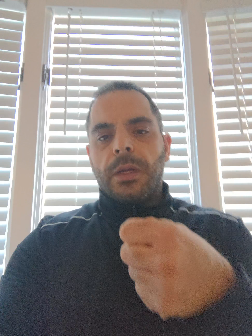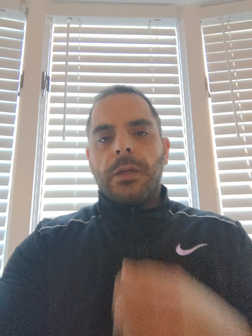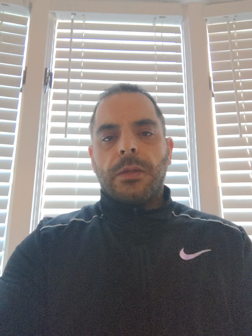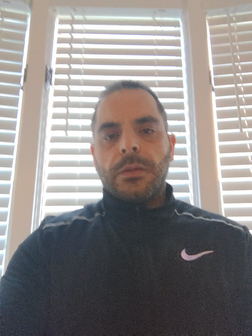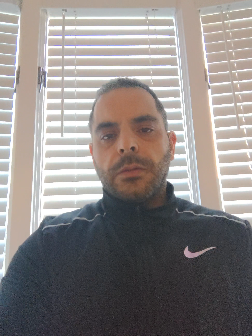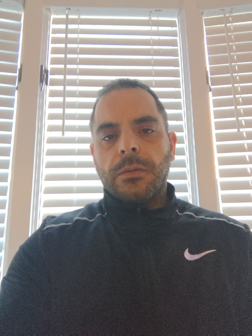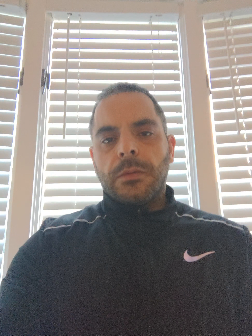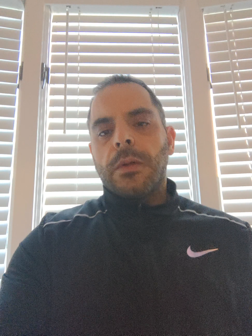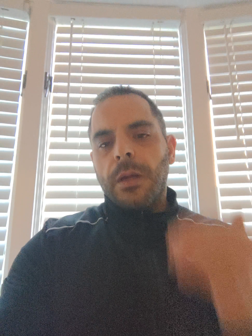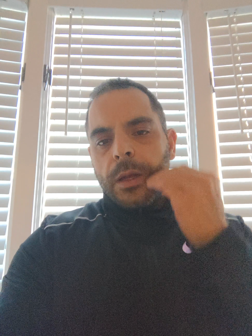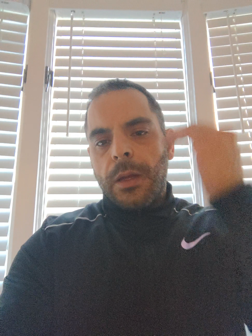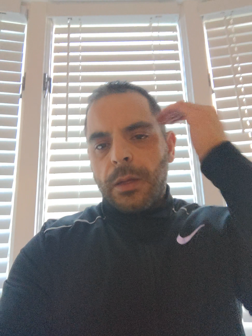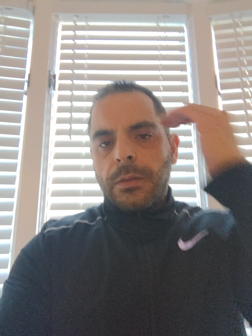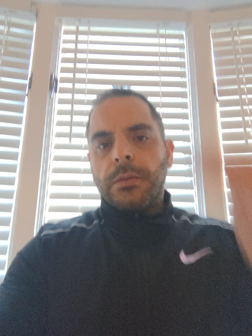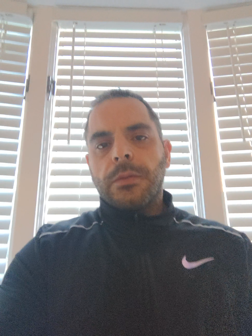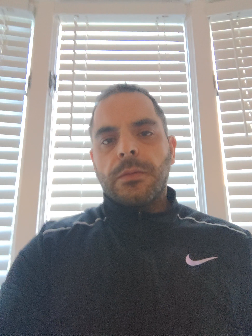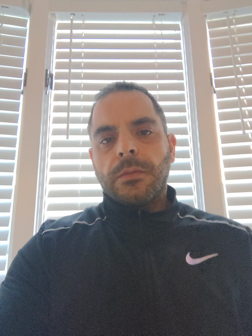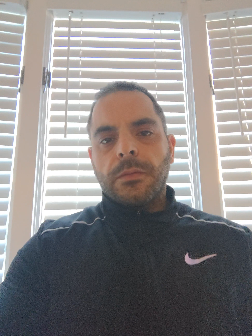head